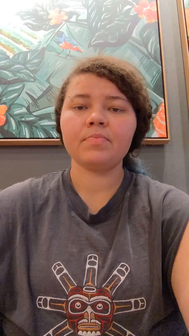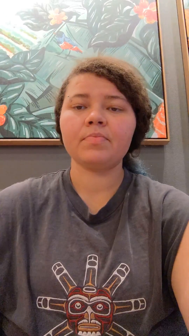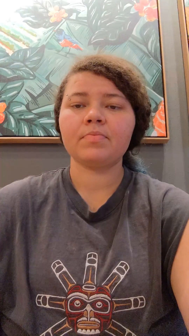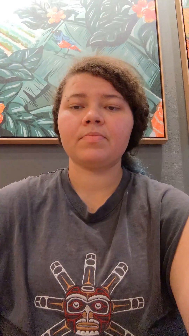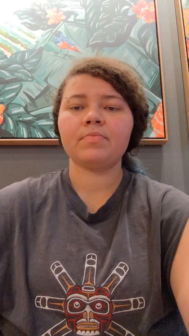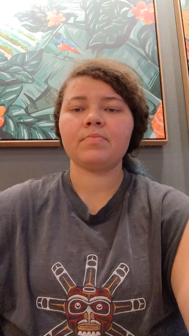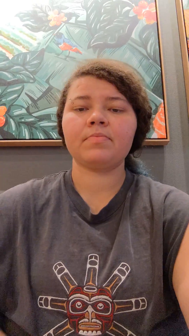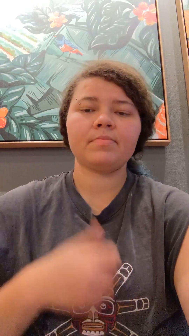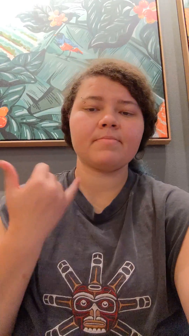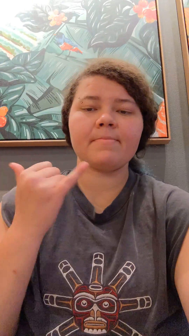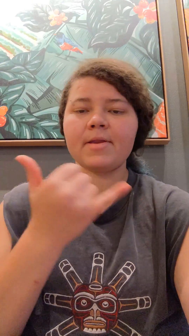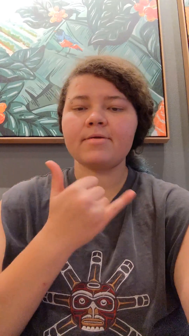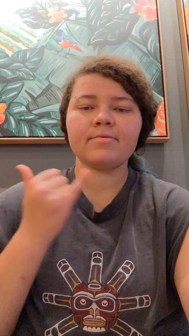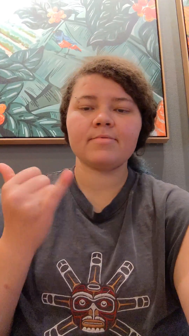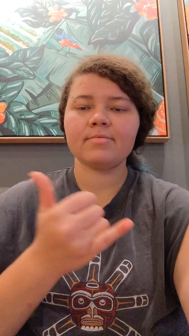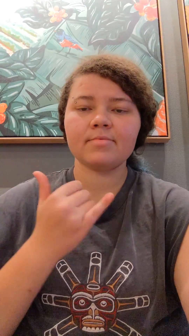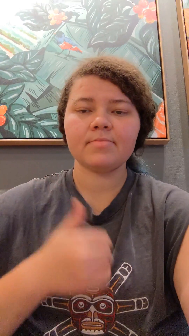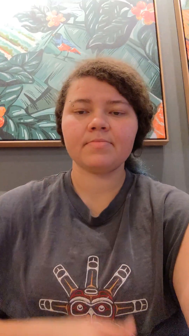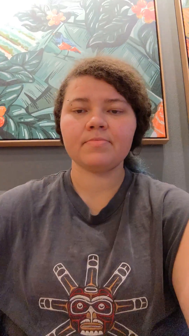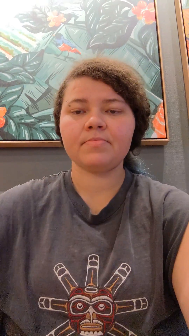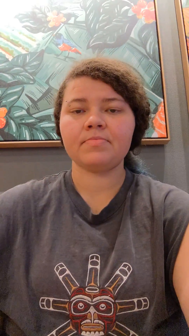play